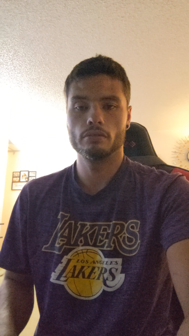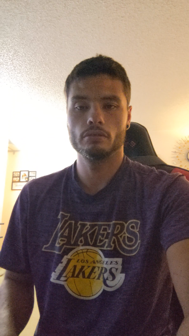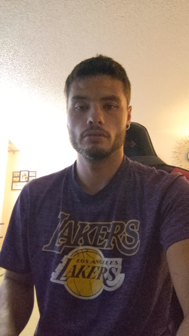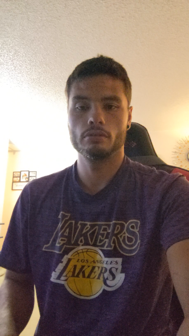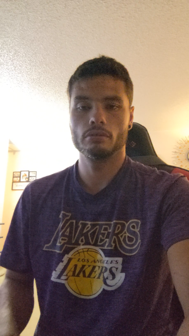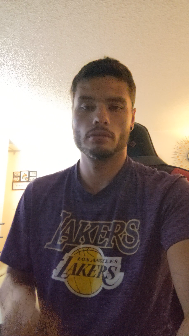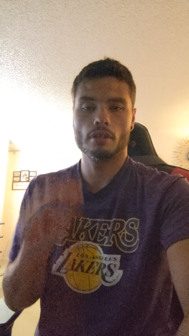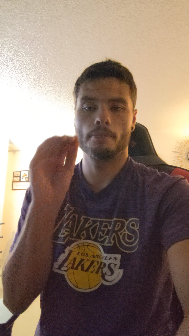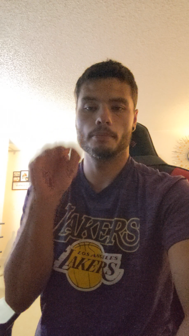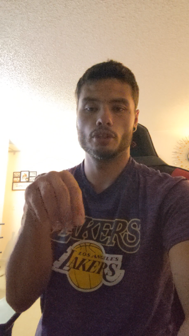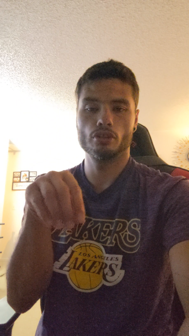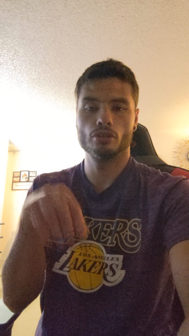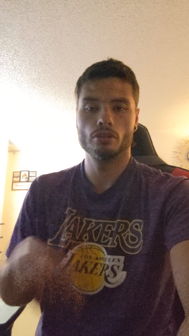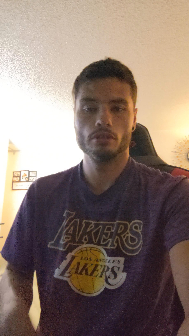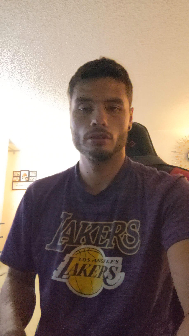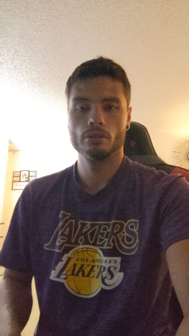put